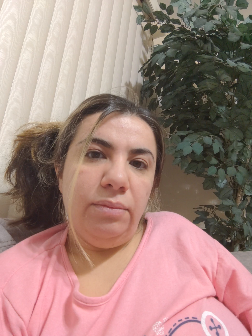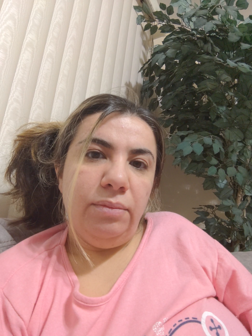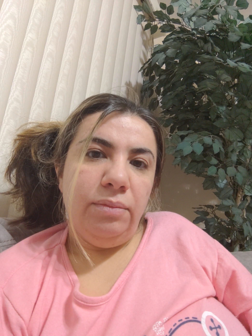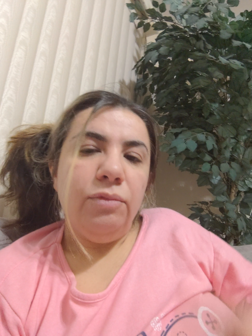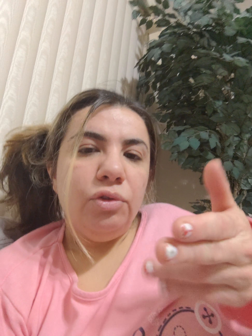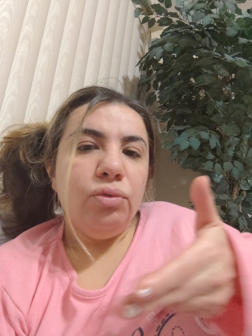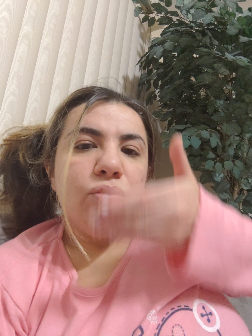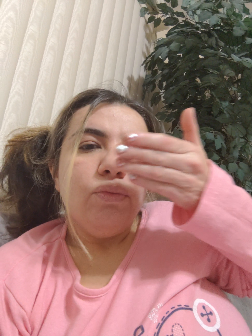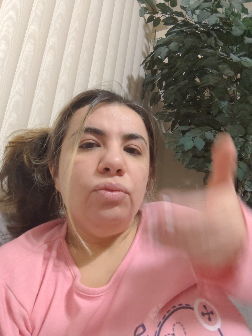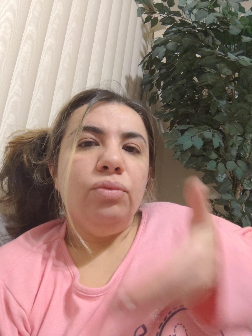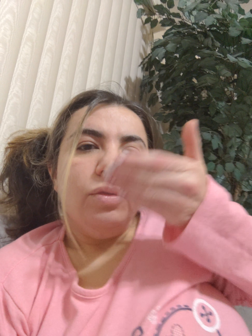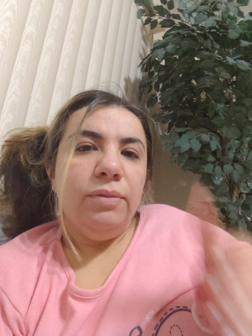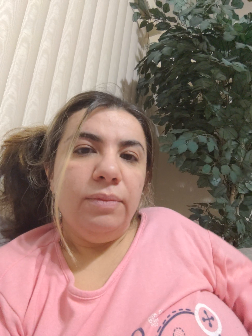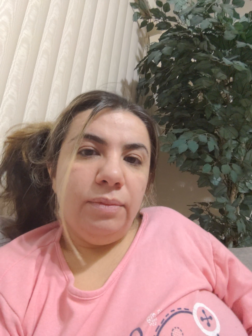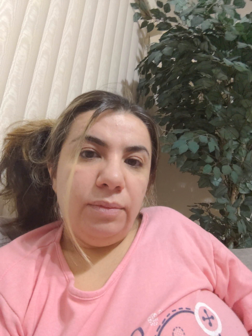cereal